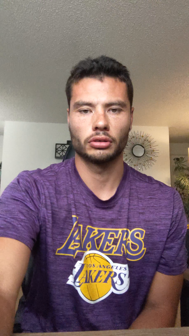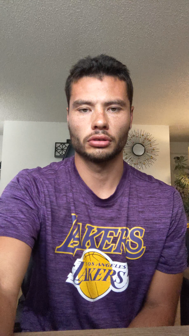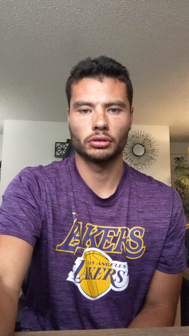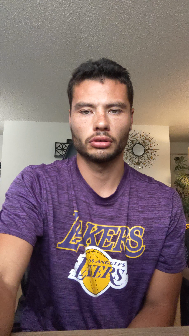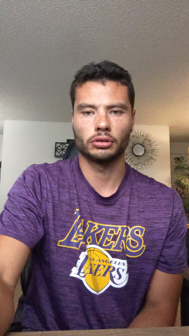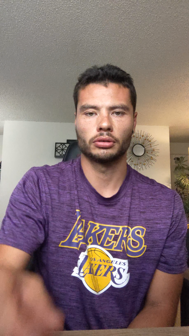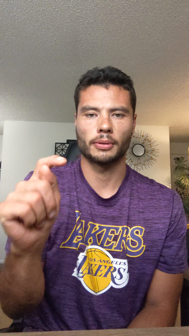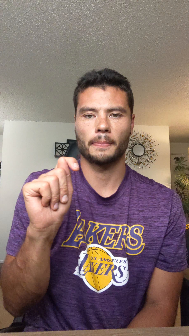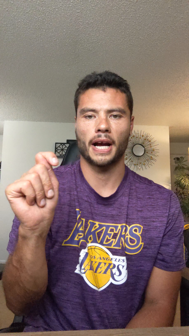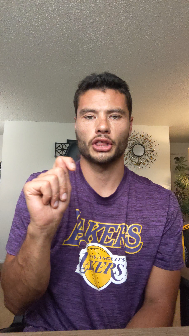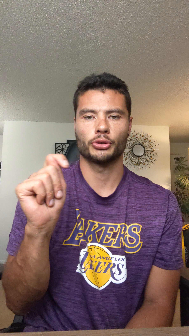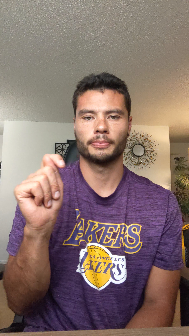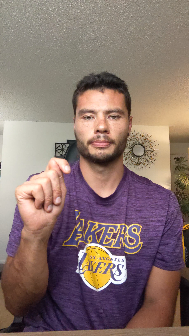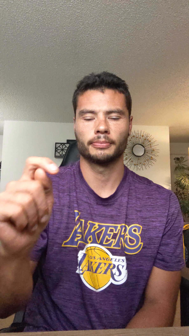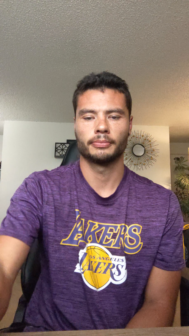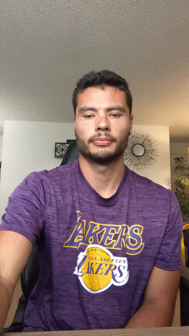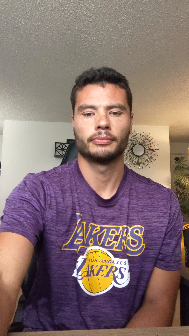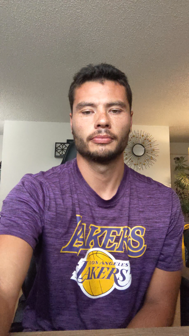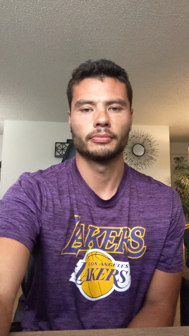bathroom